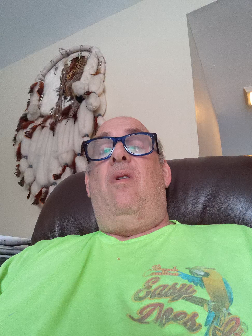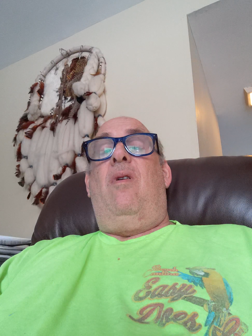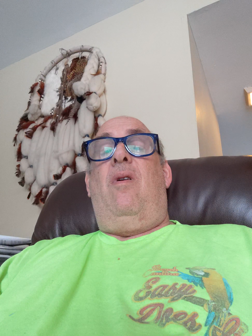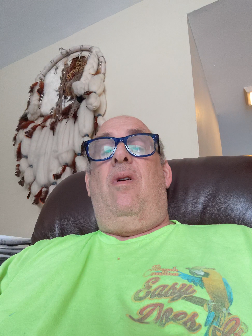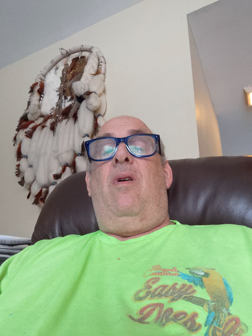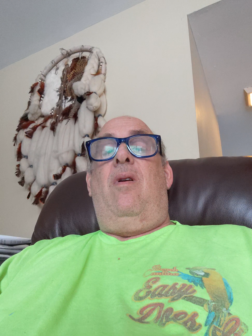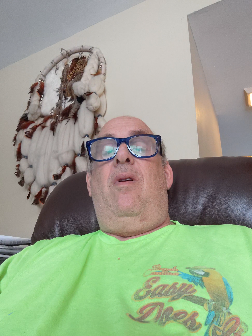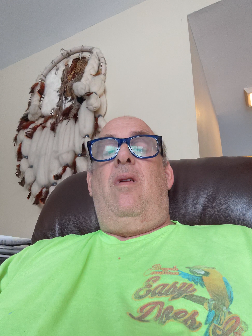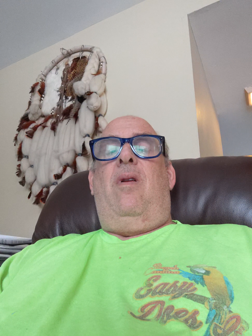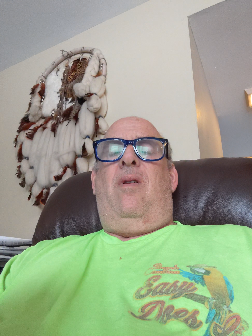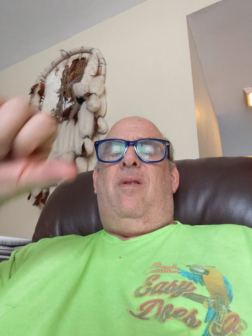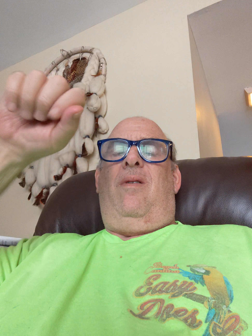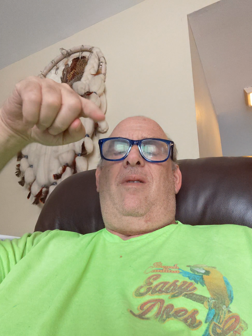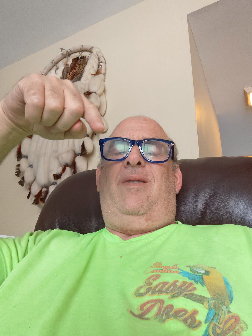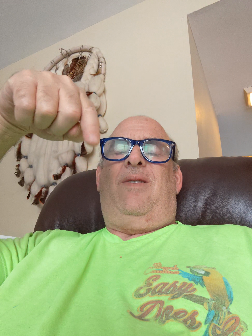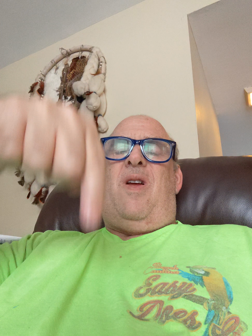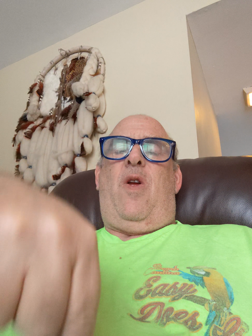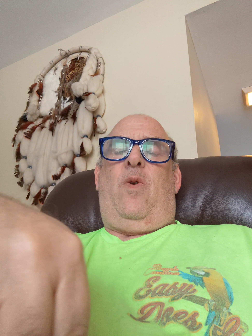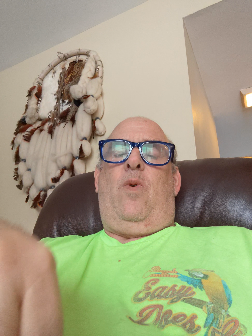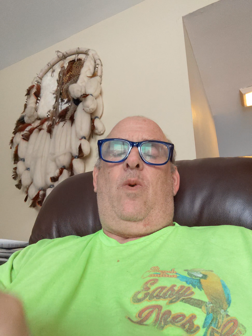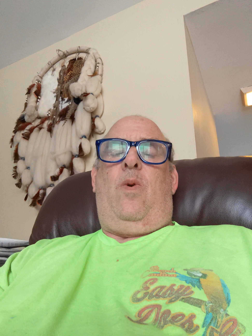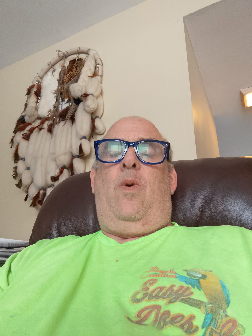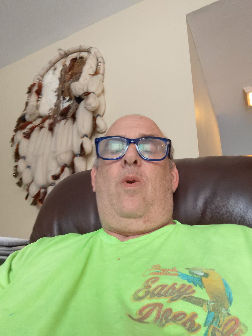down